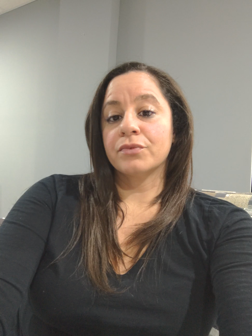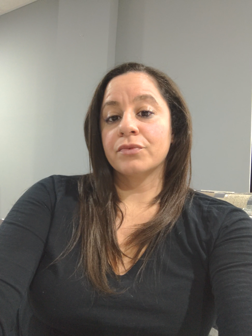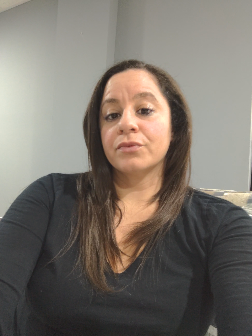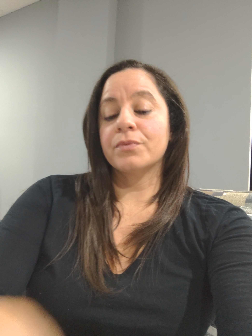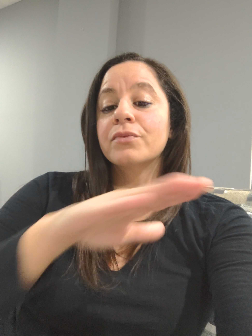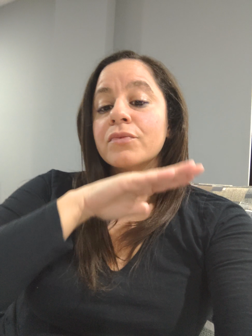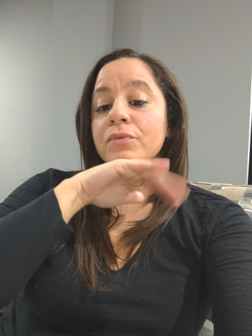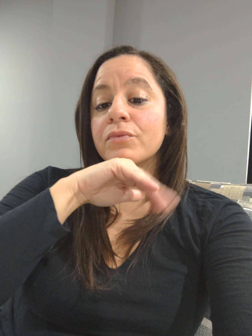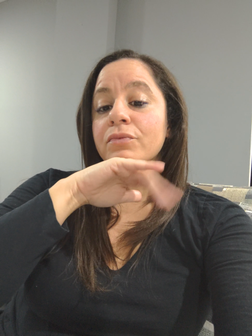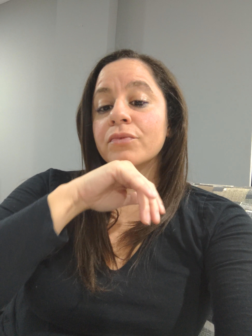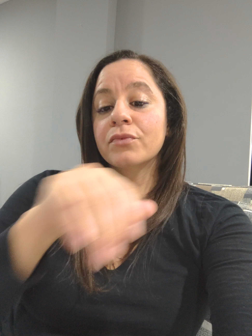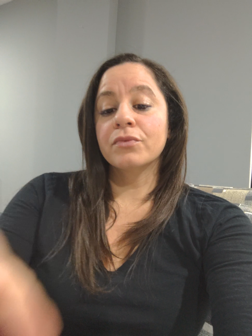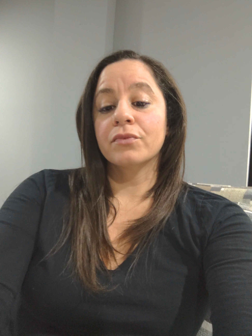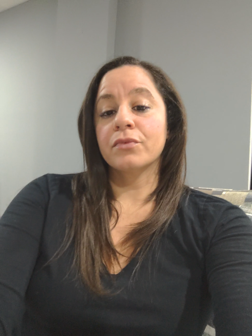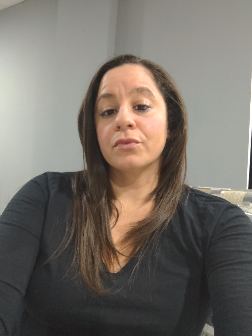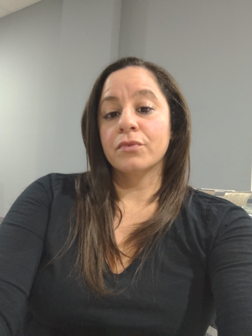pig